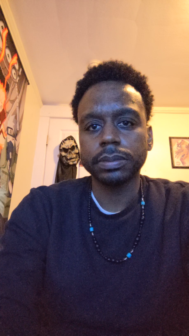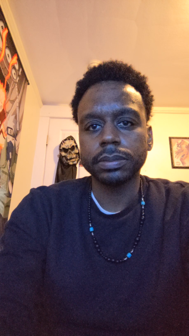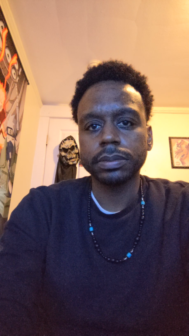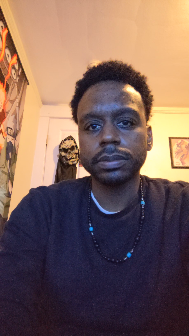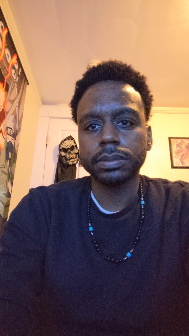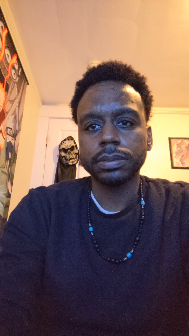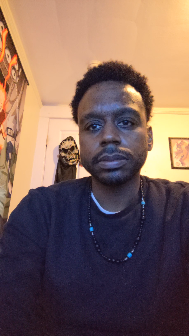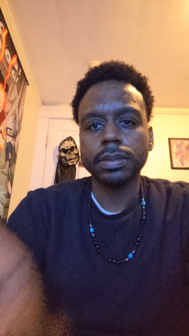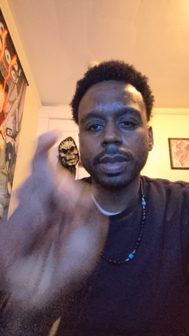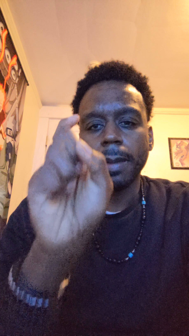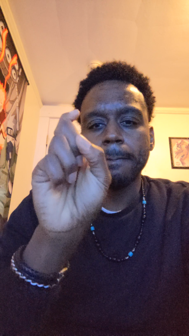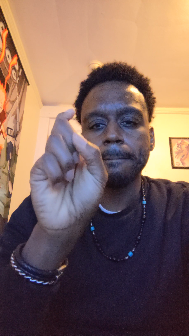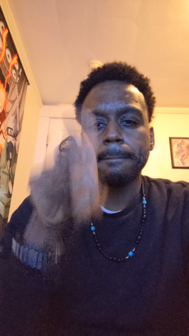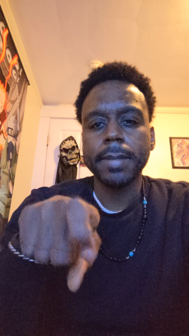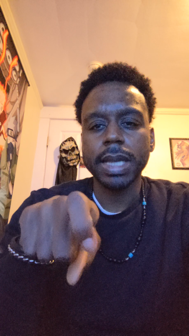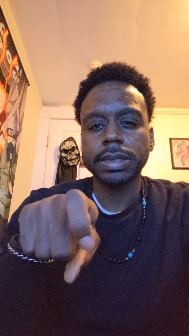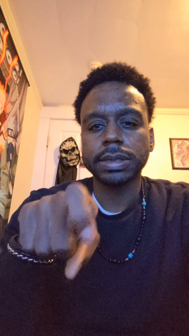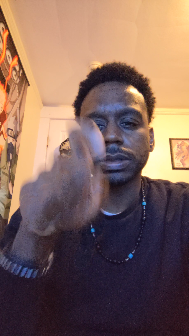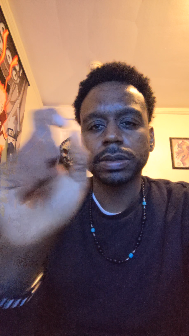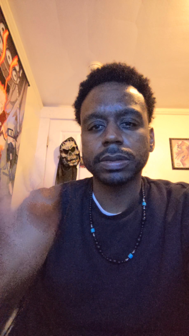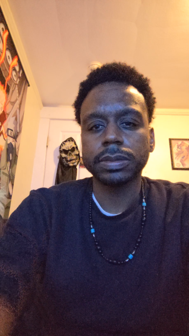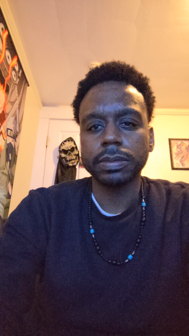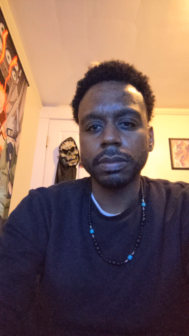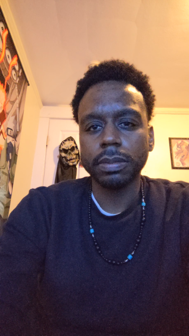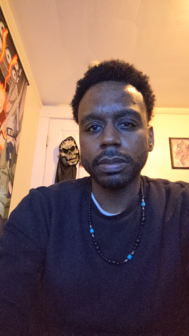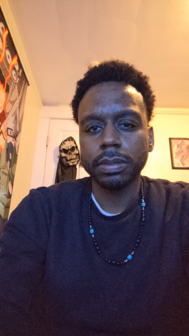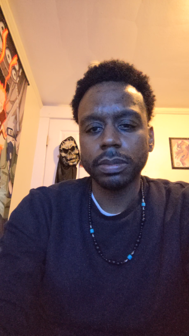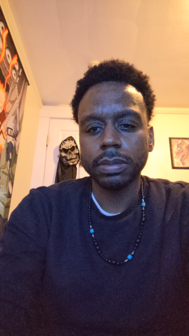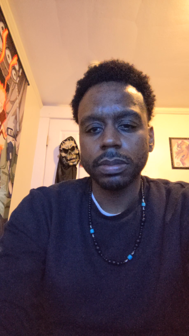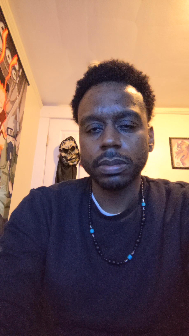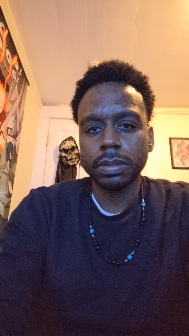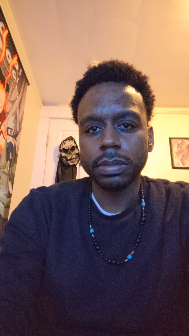must